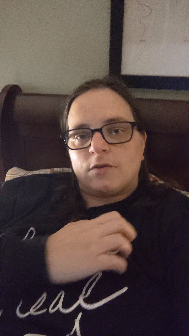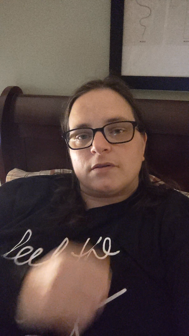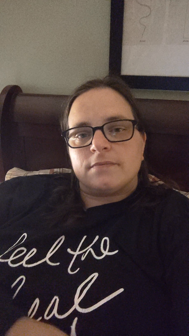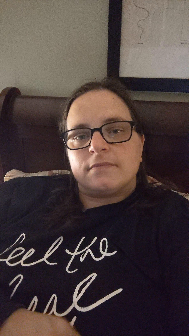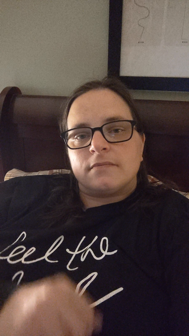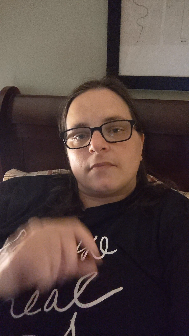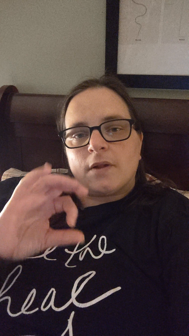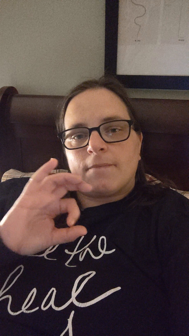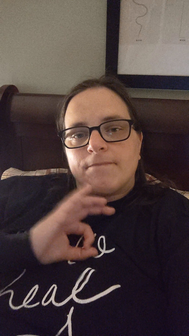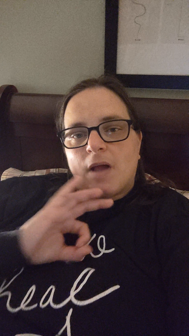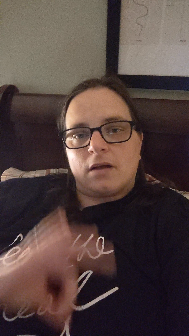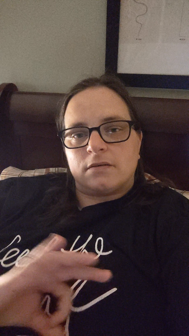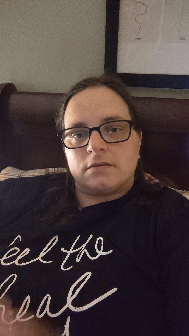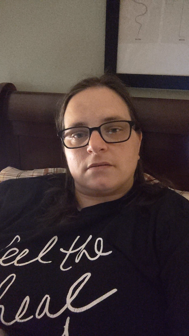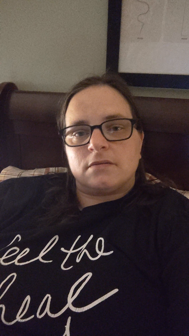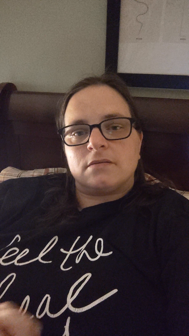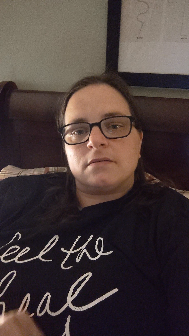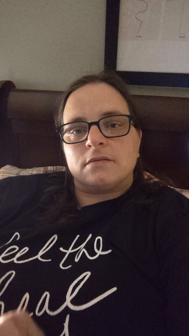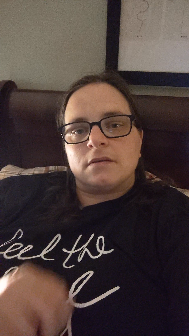button